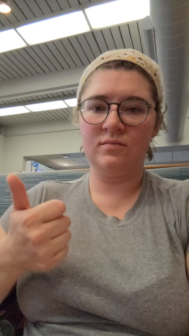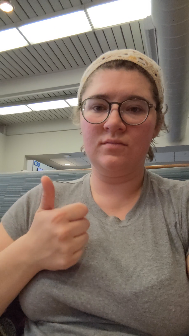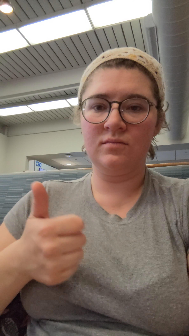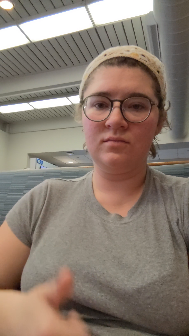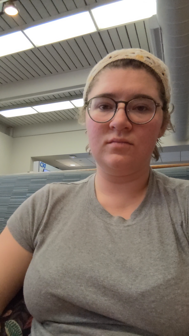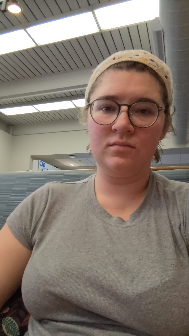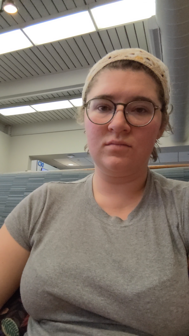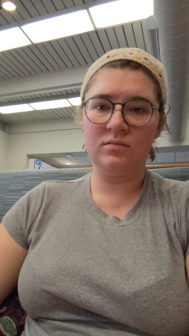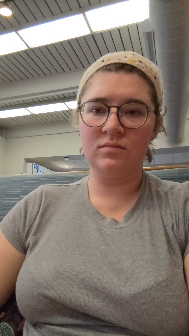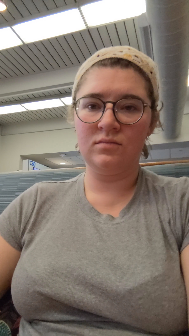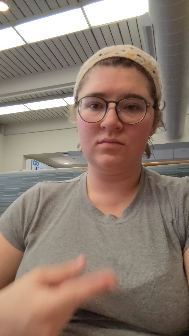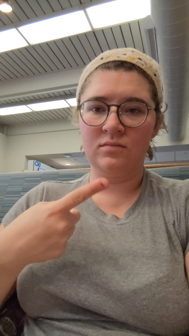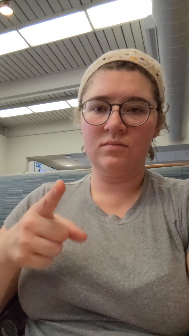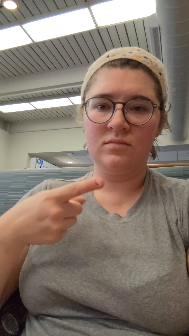knife